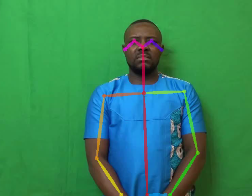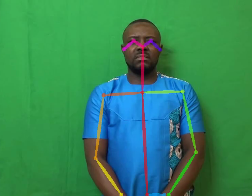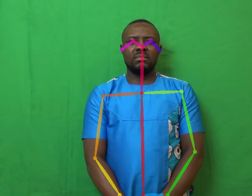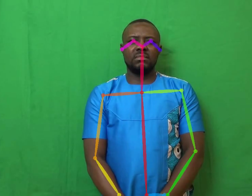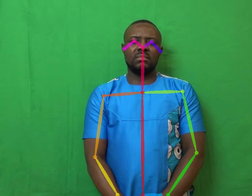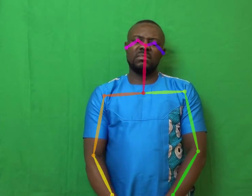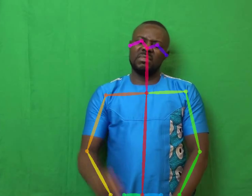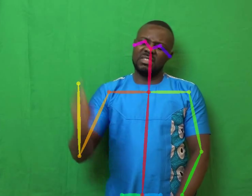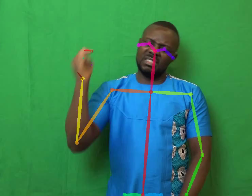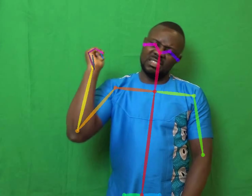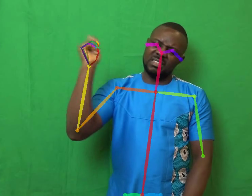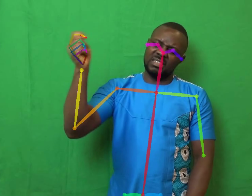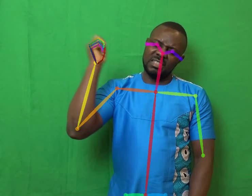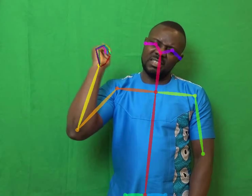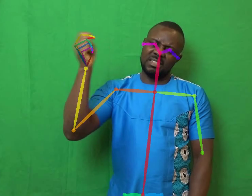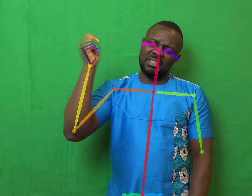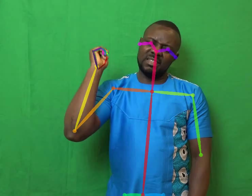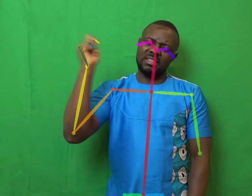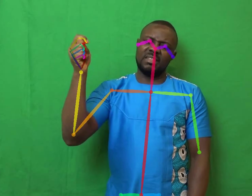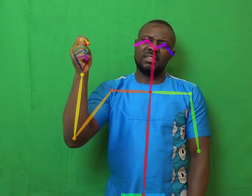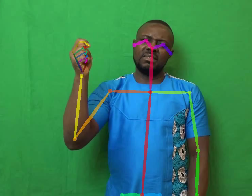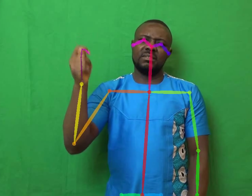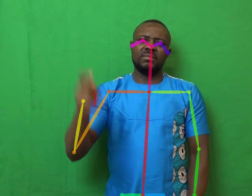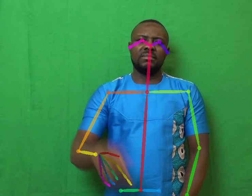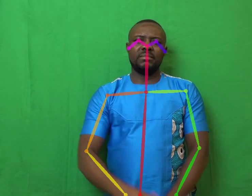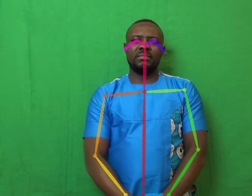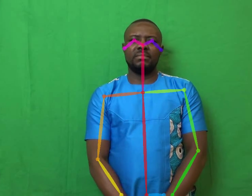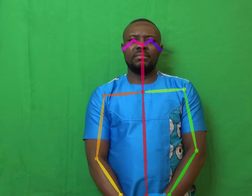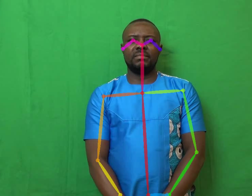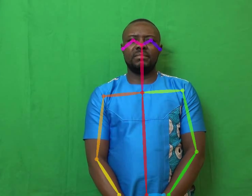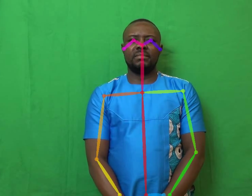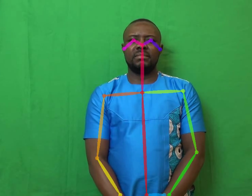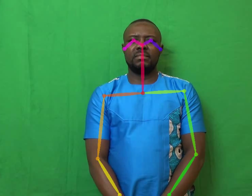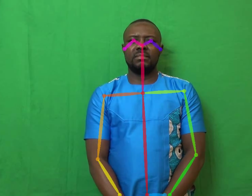testify